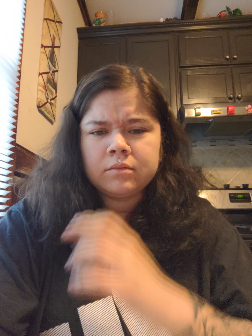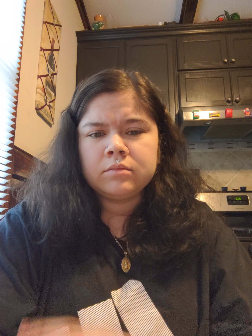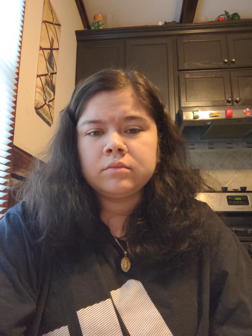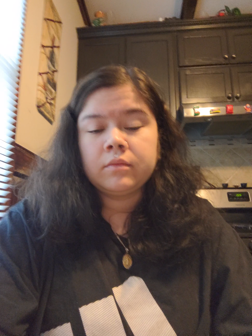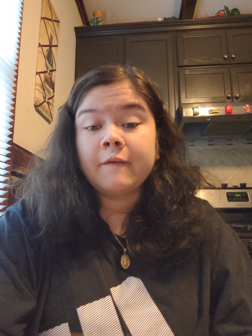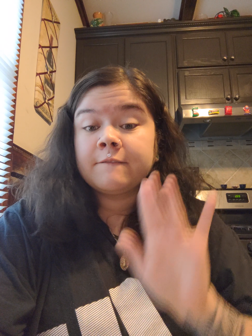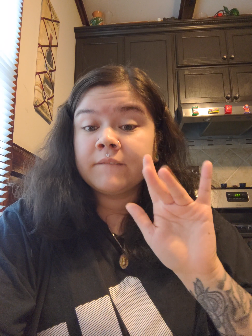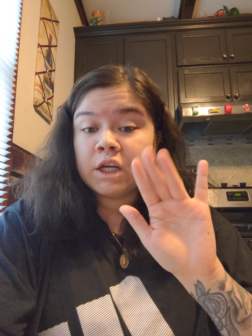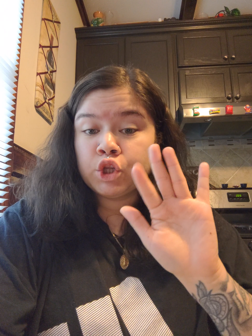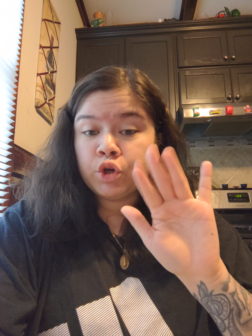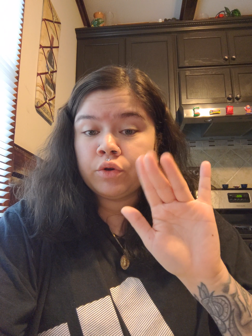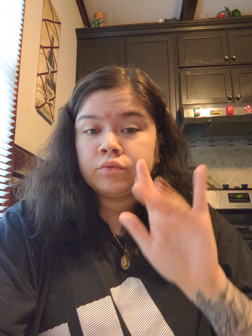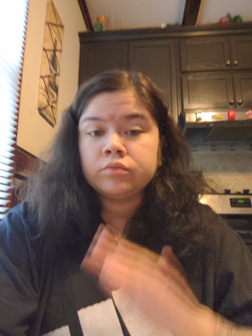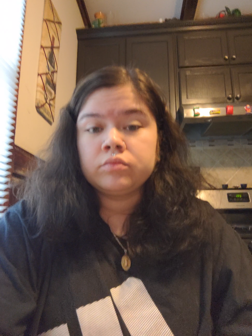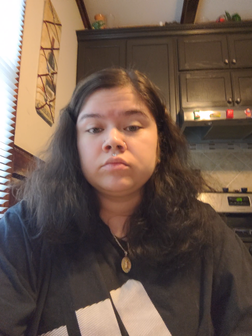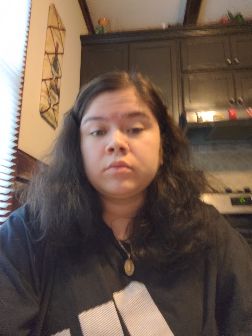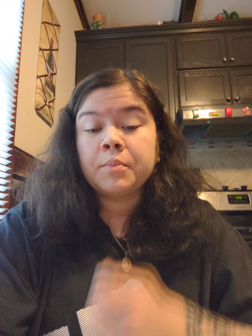finger